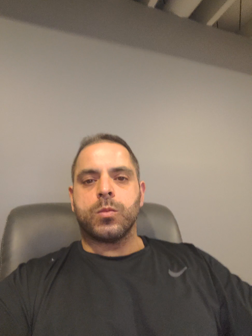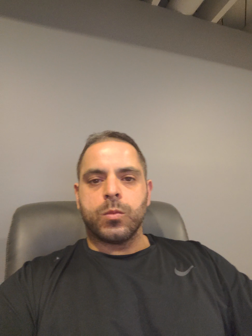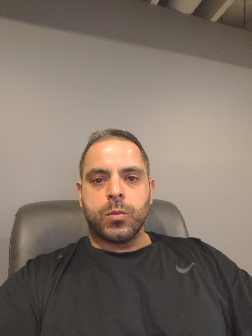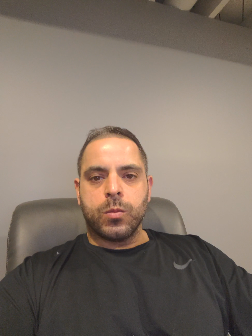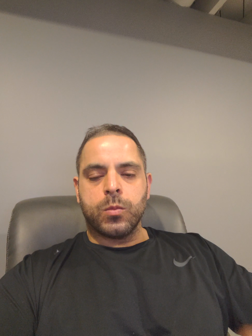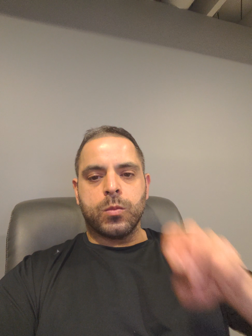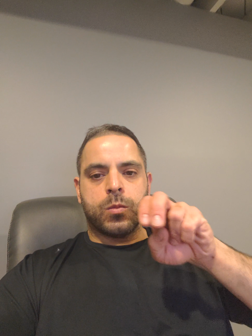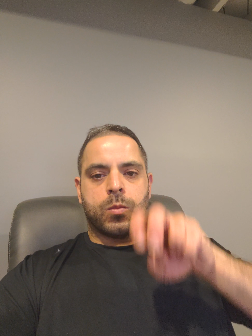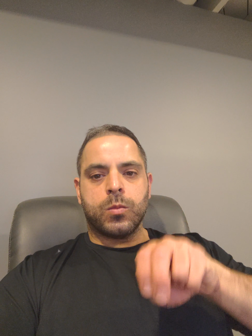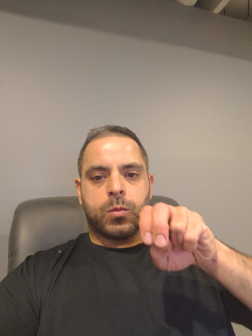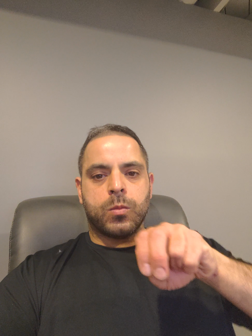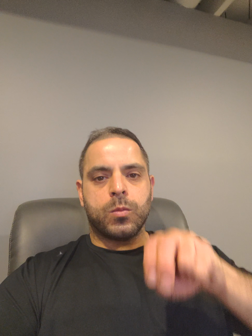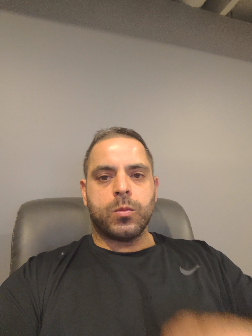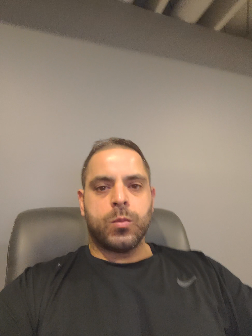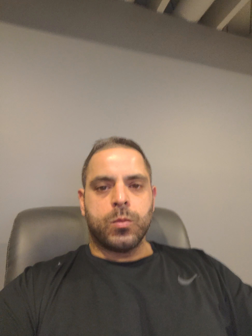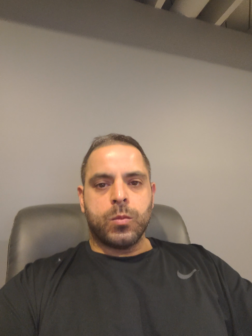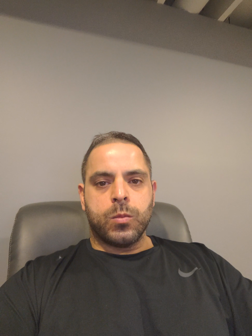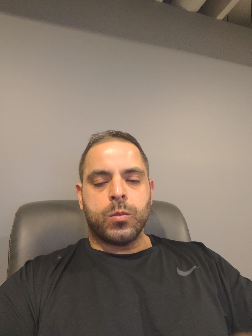chair